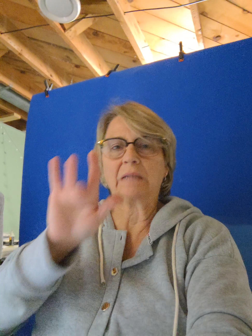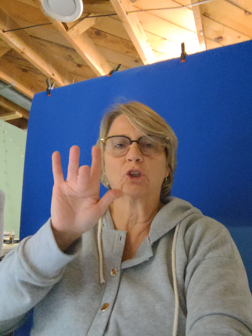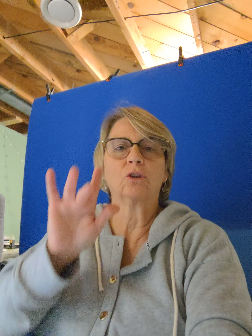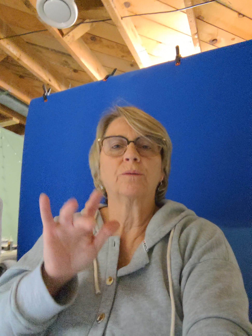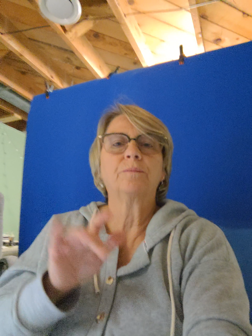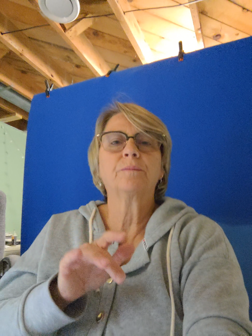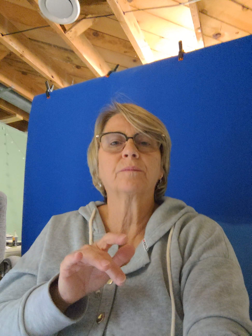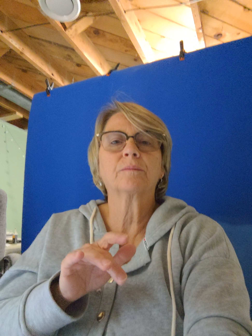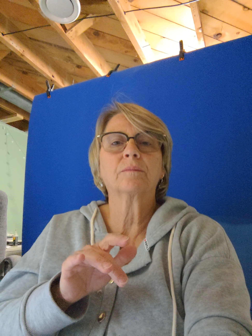touch